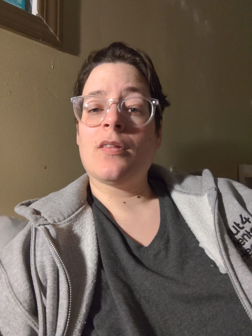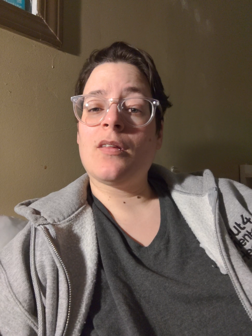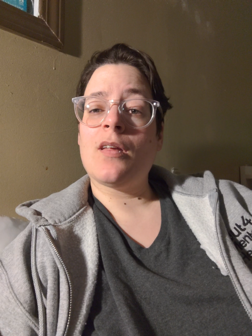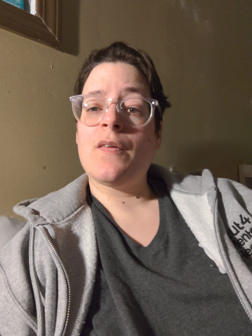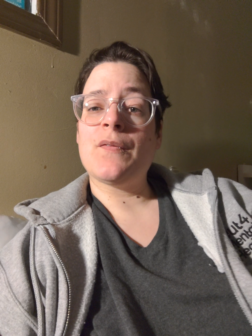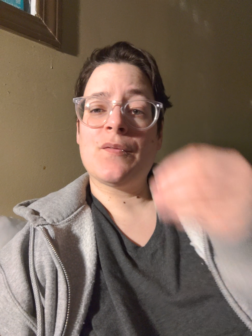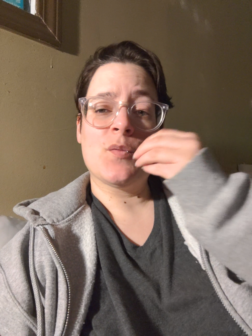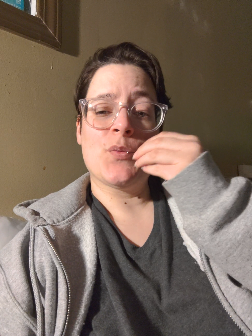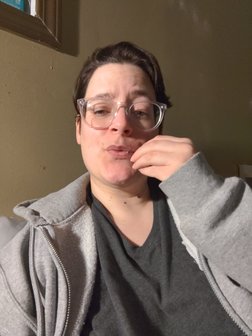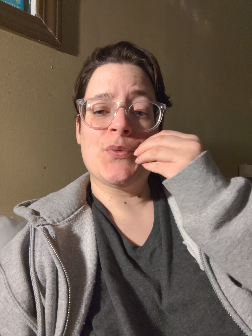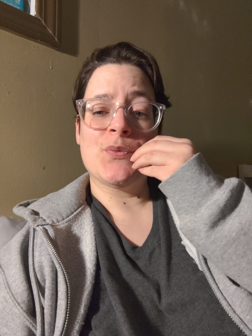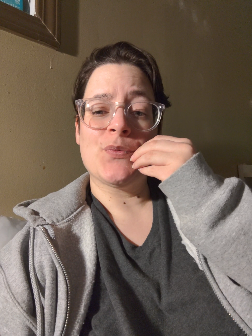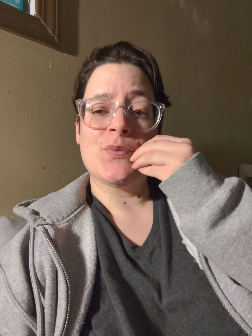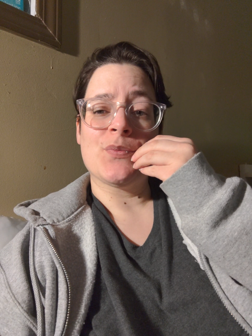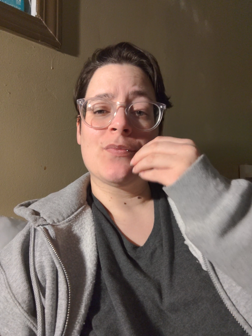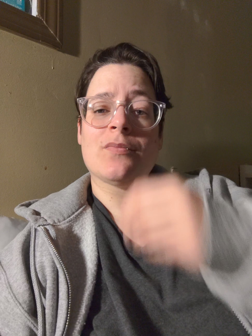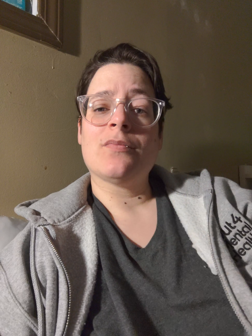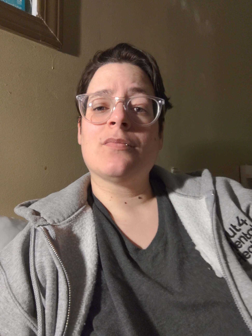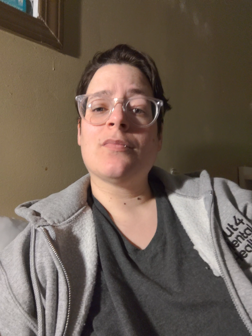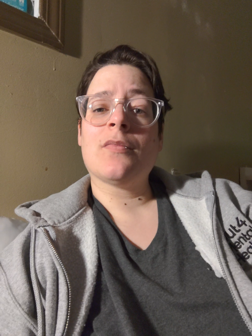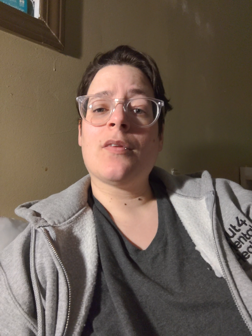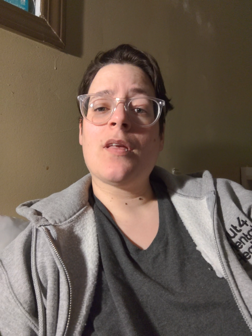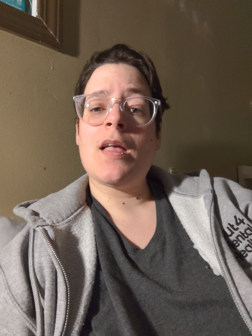food